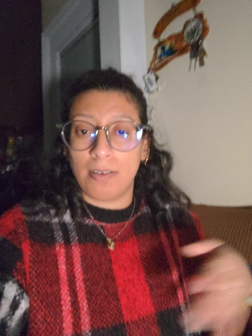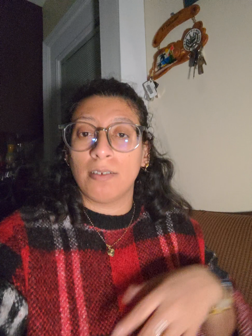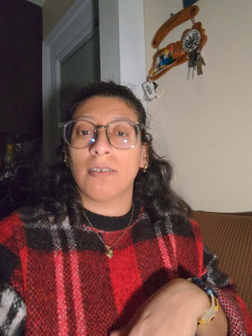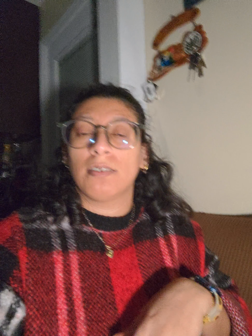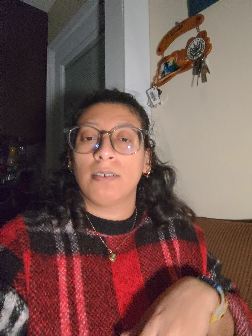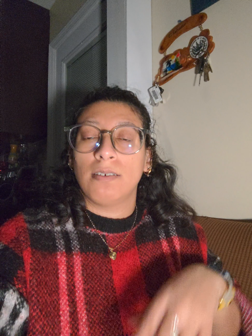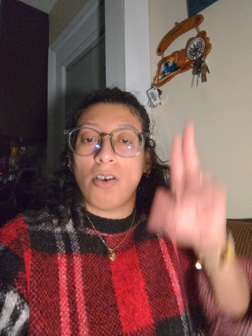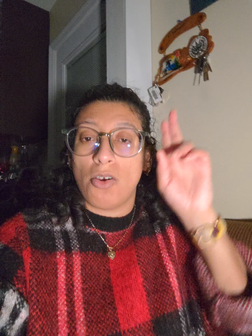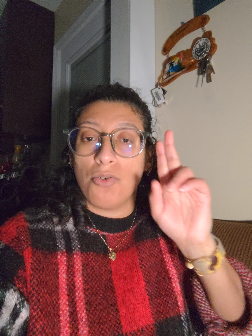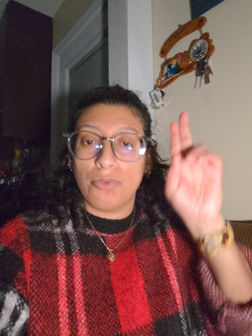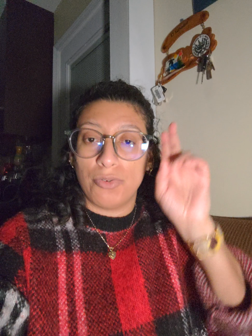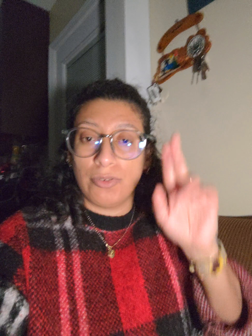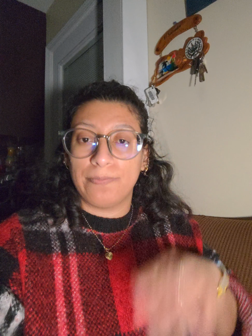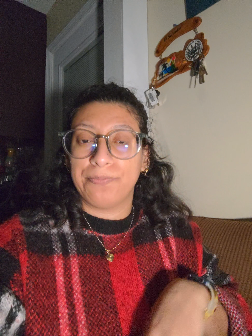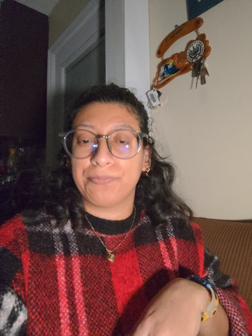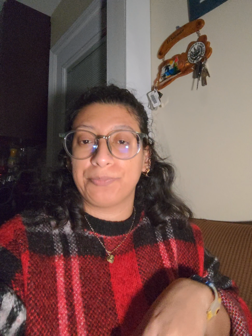uncle